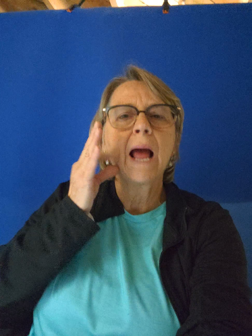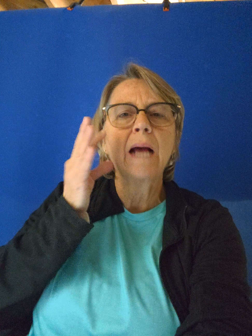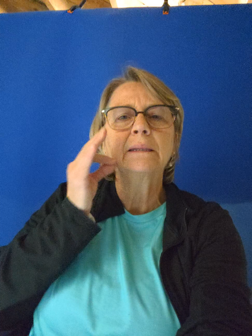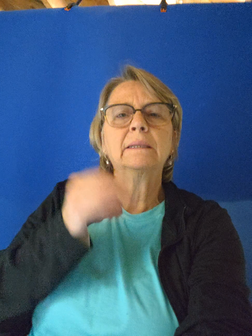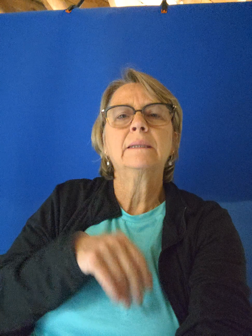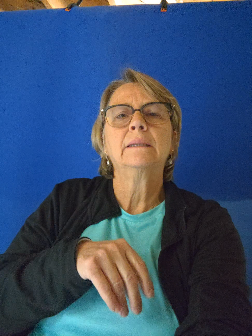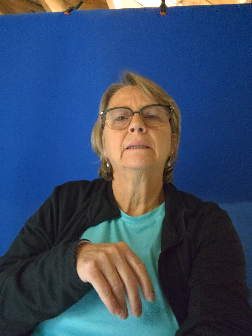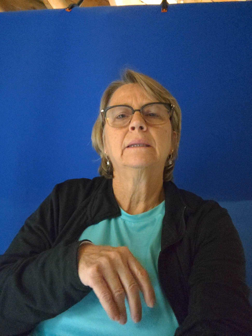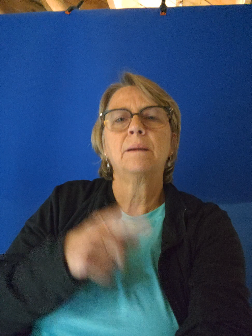cat